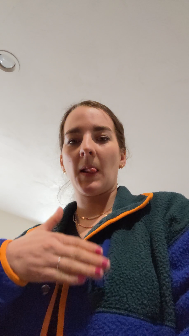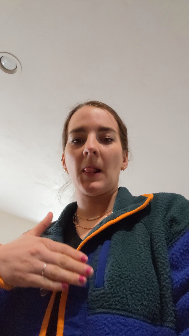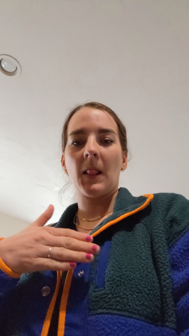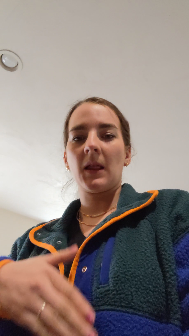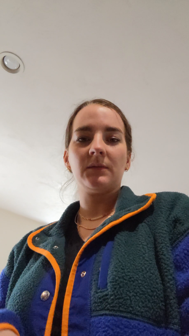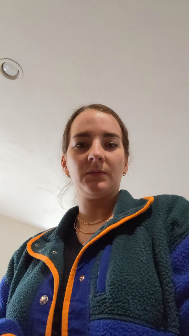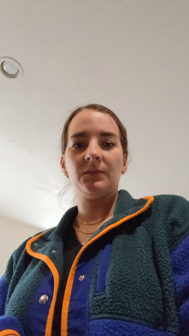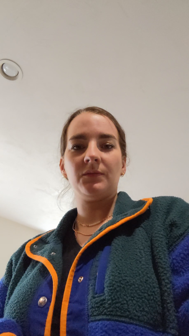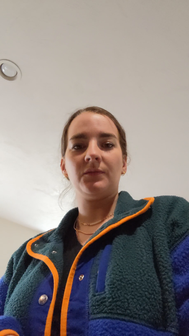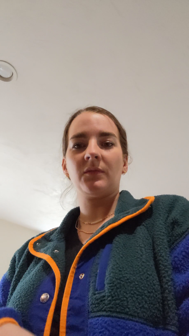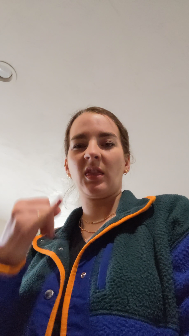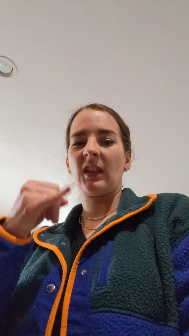last